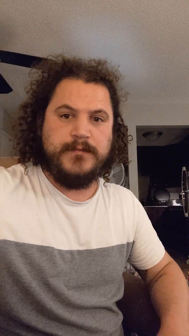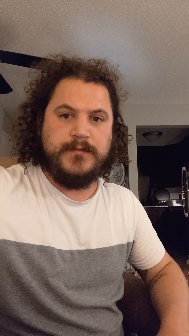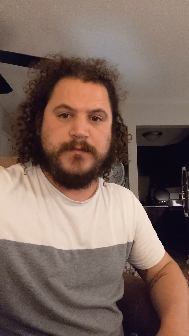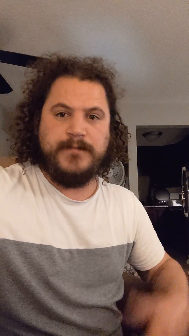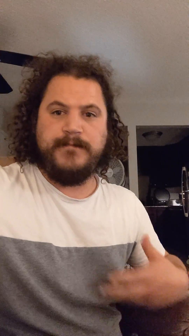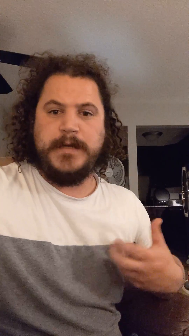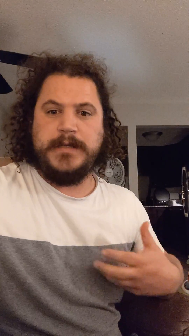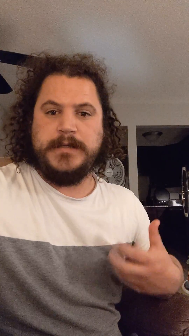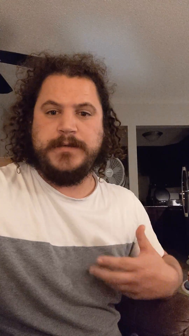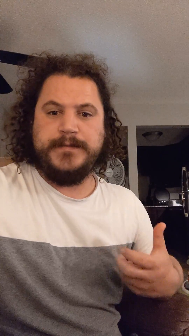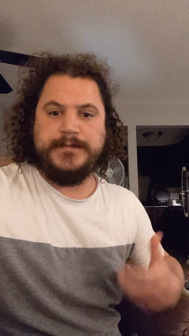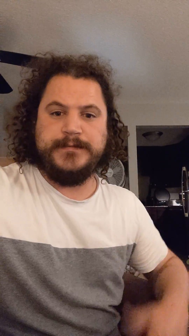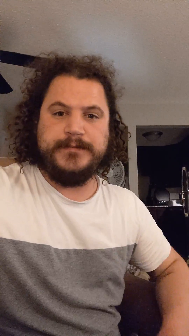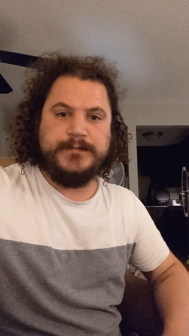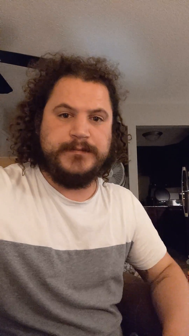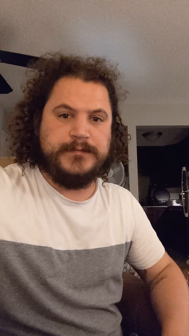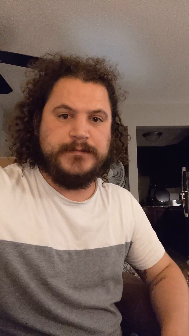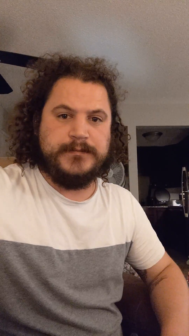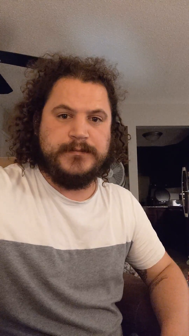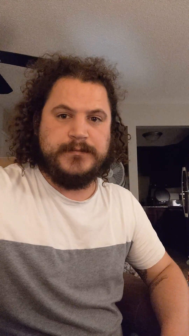monkey